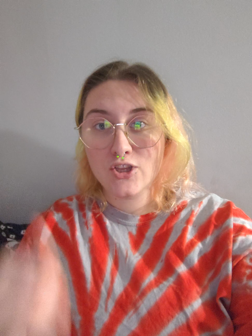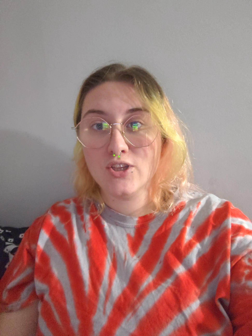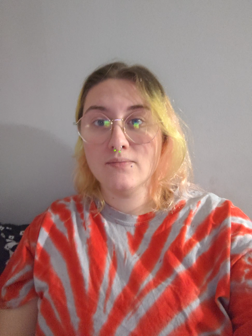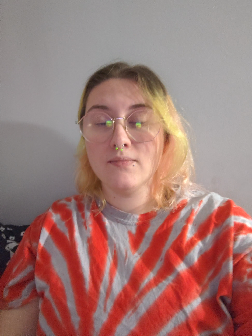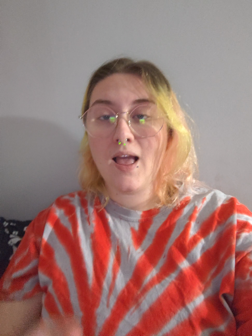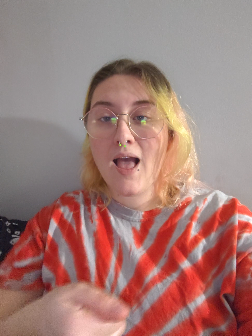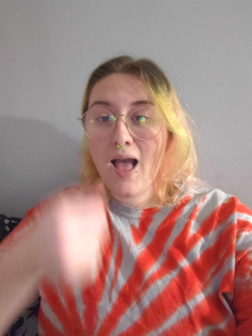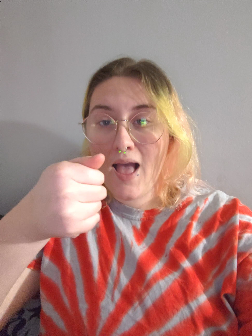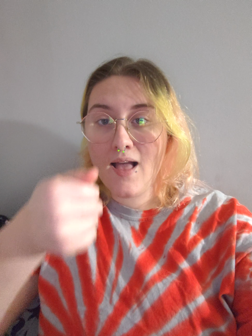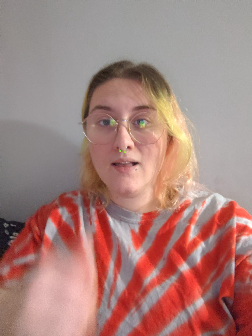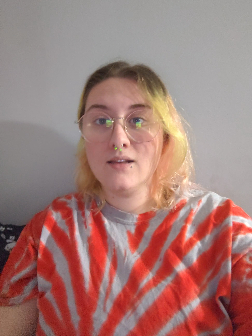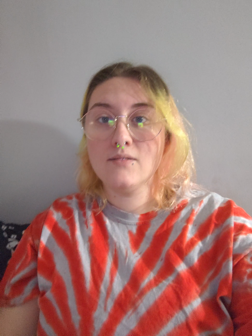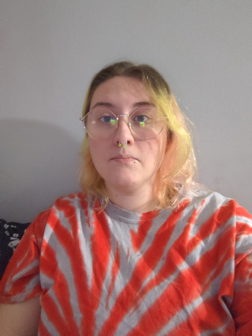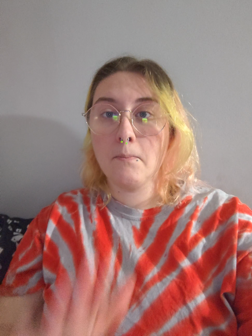hide